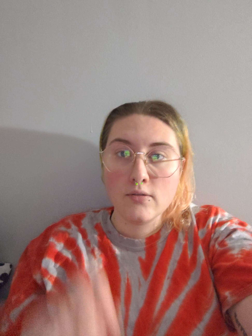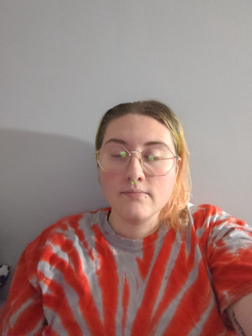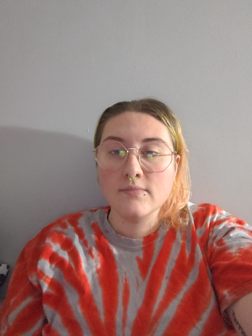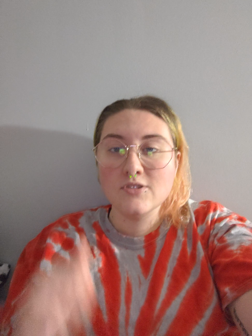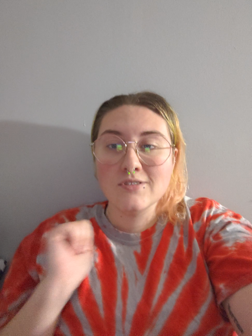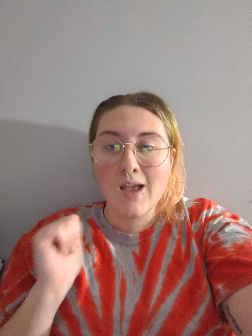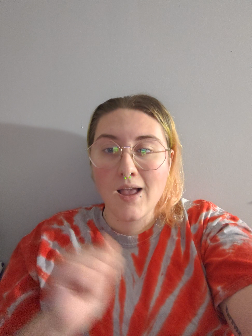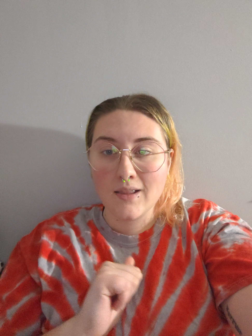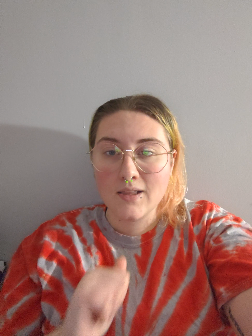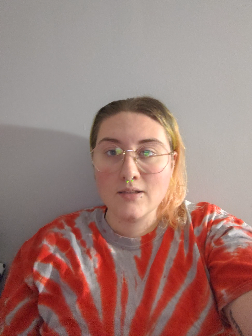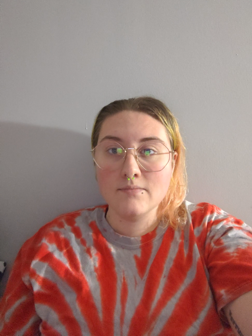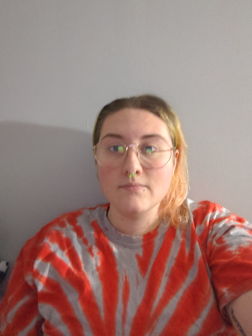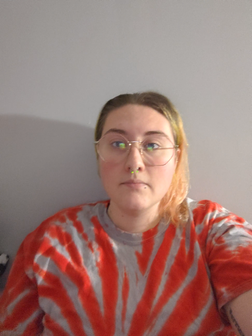jacket